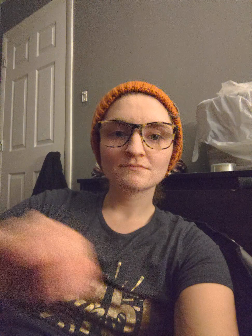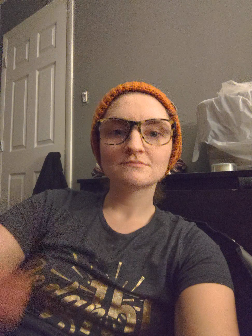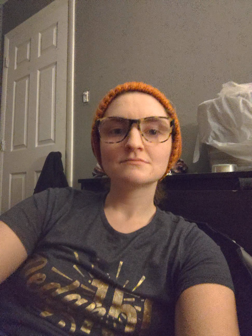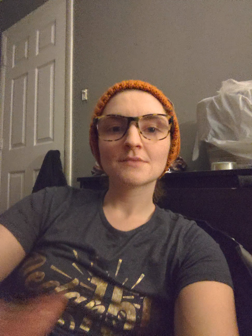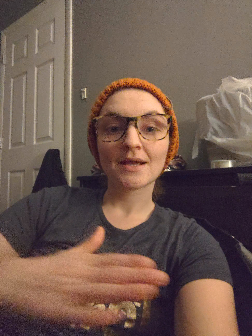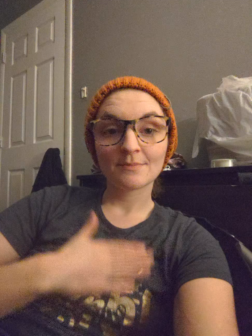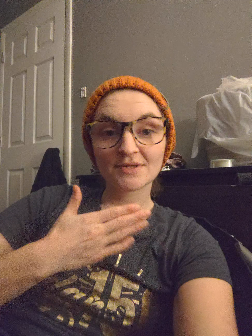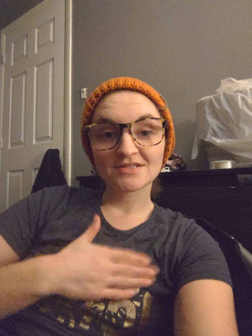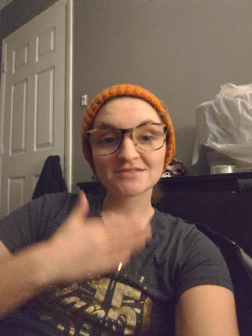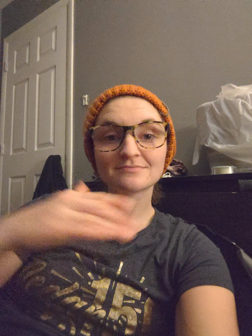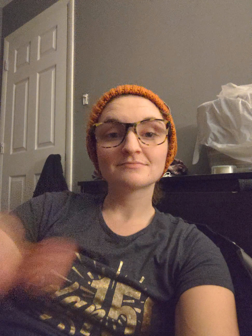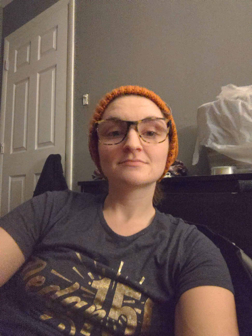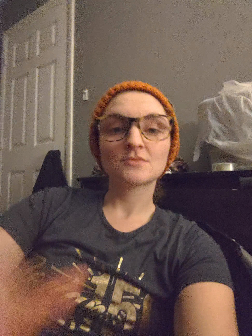happy